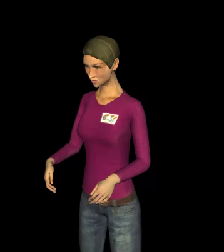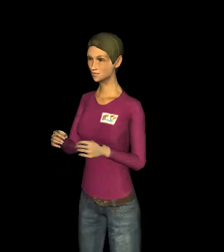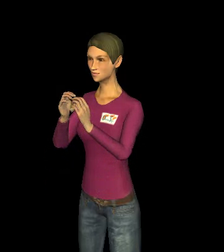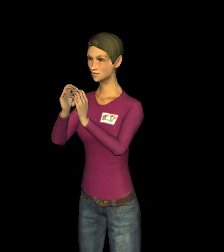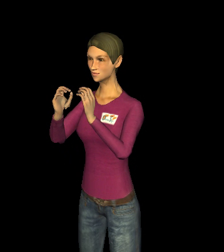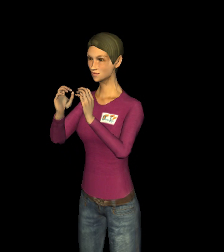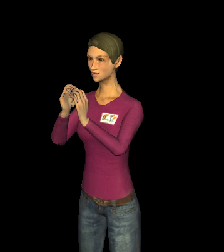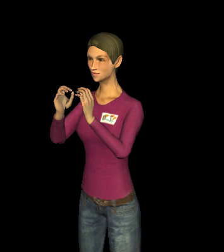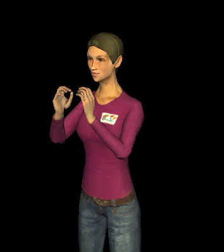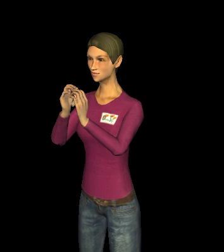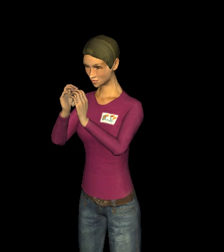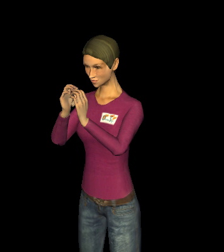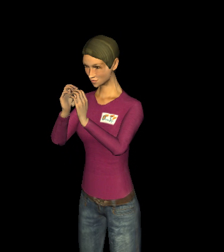تواصل